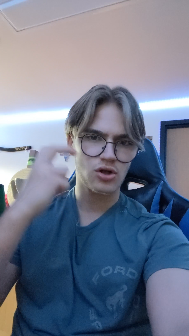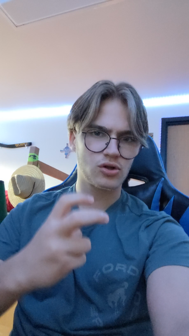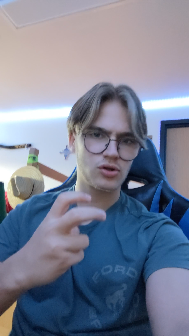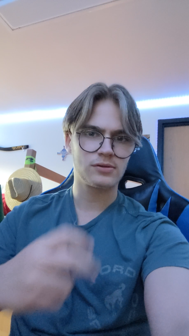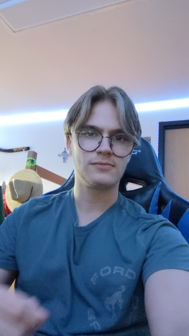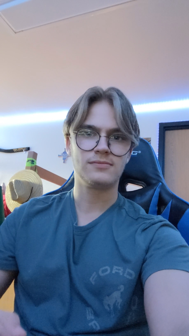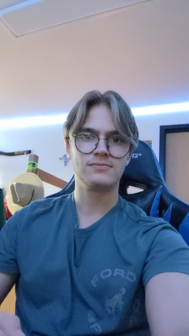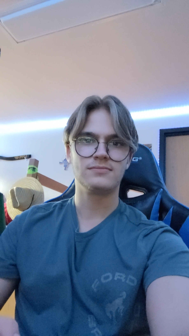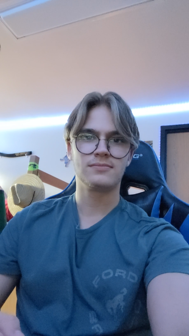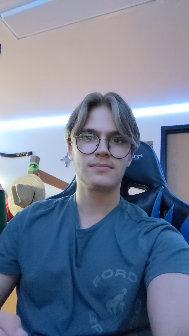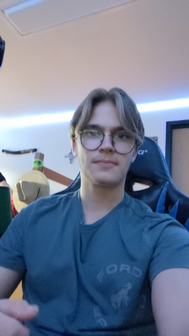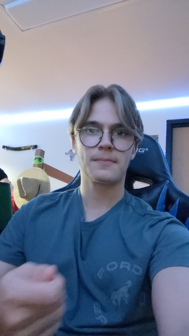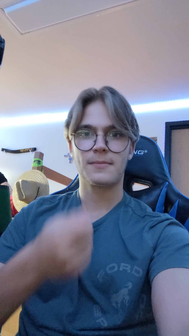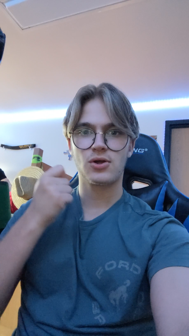pull